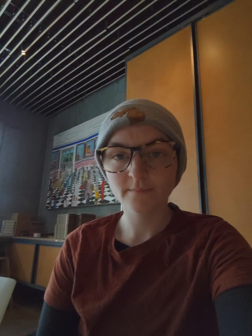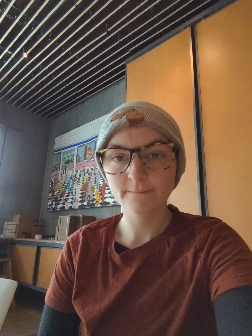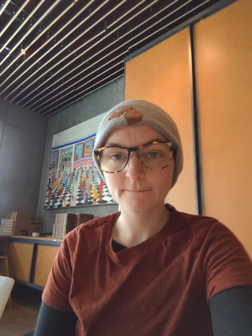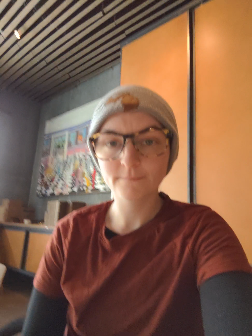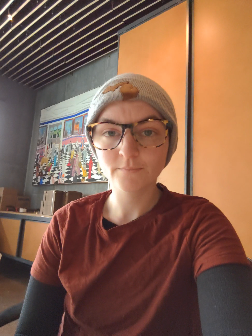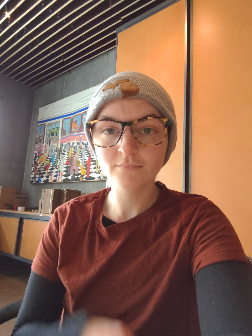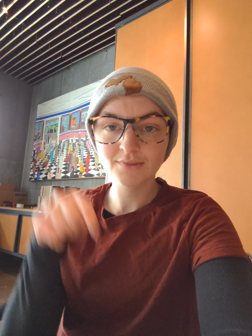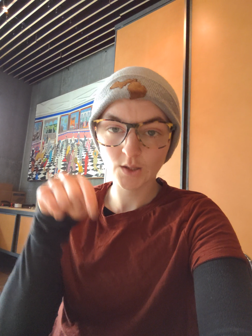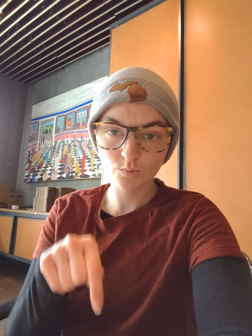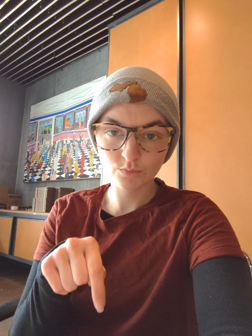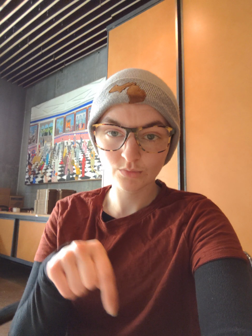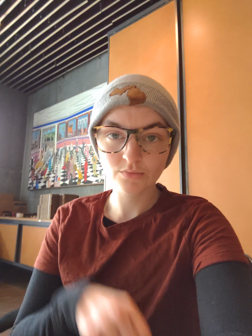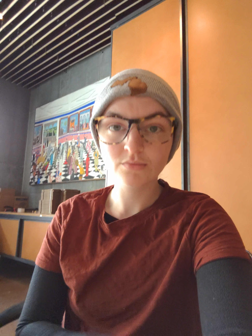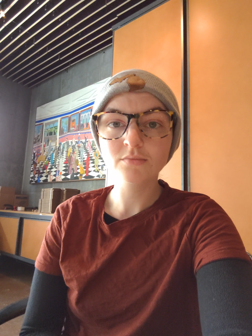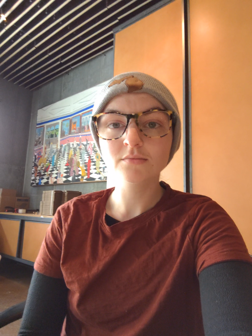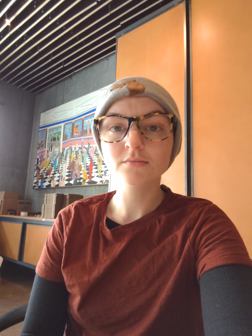down